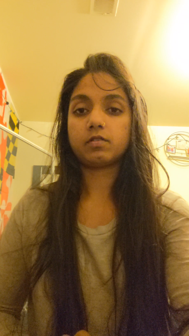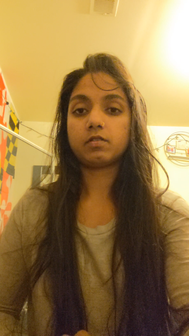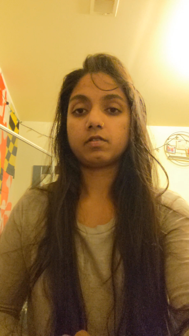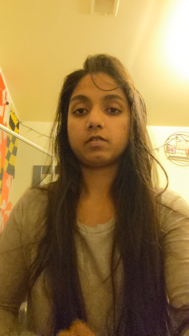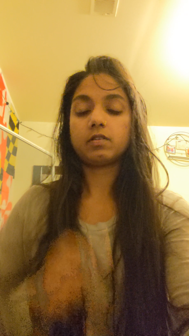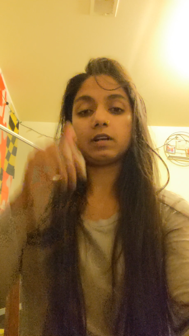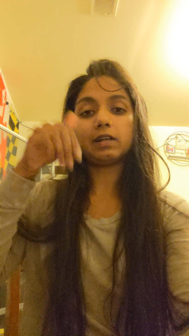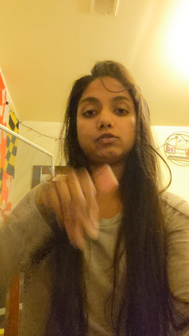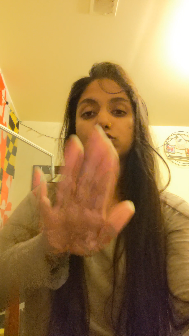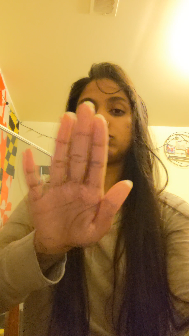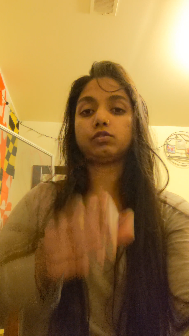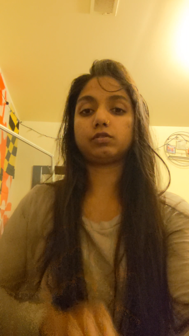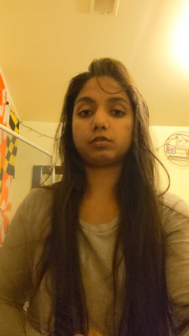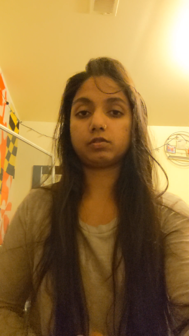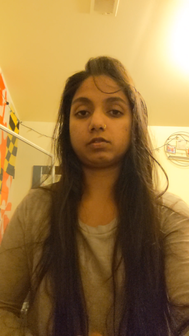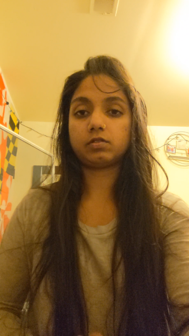enter